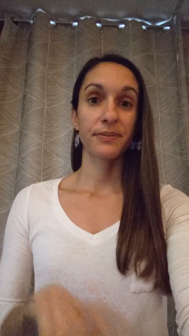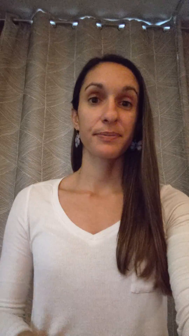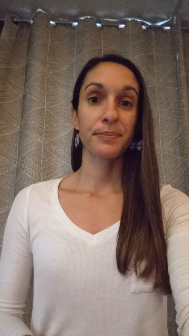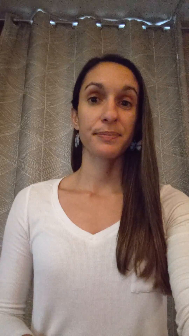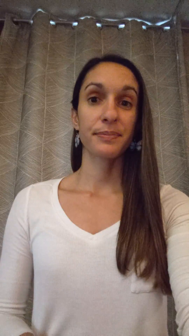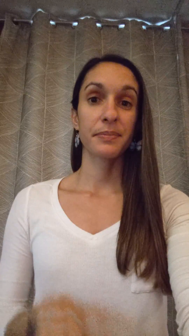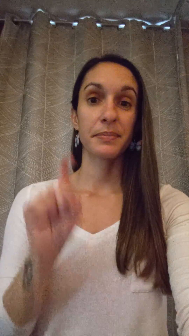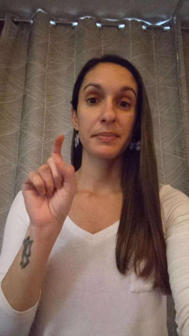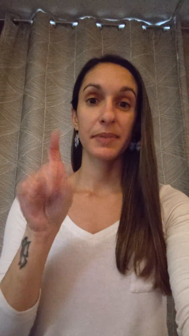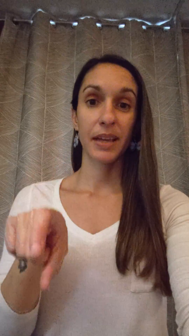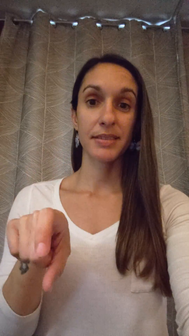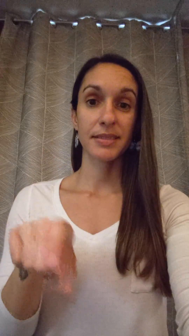must